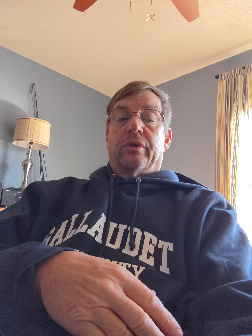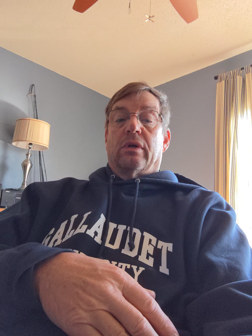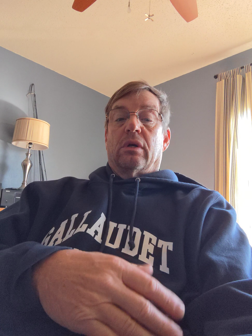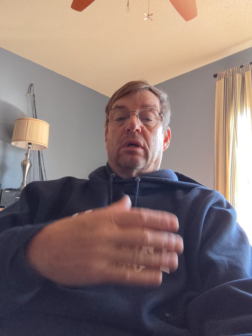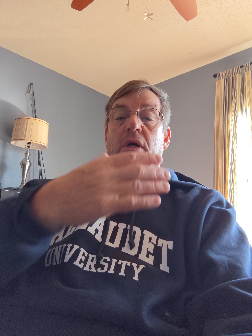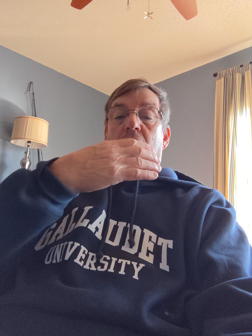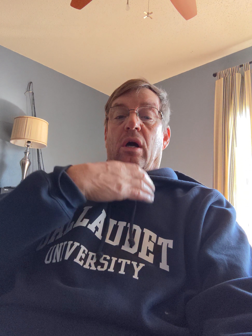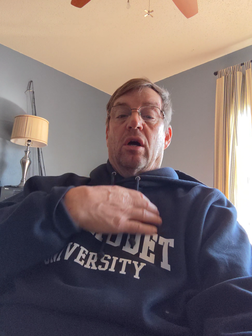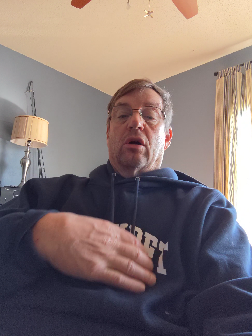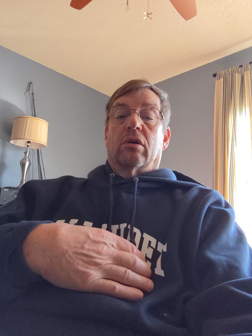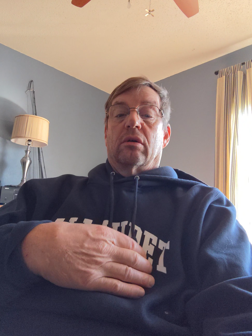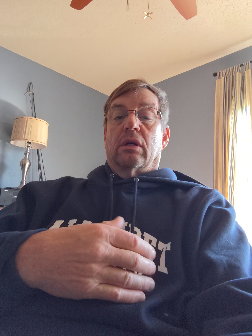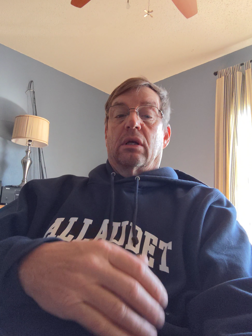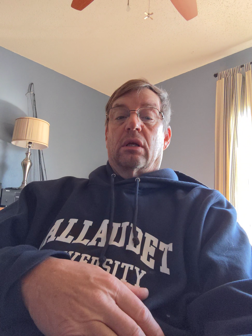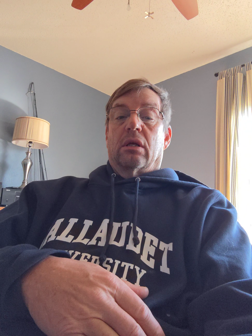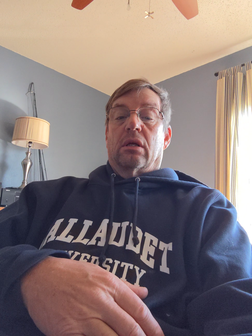hungry